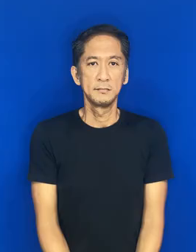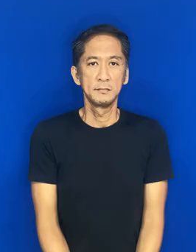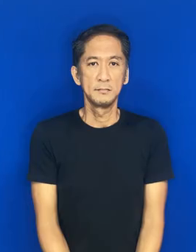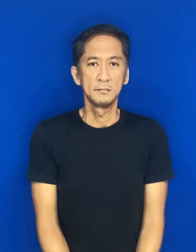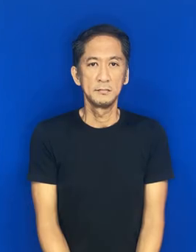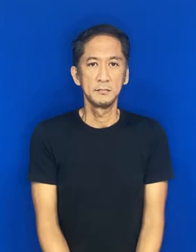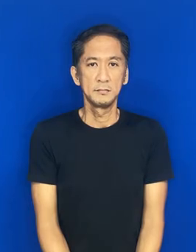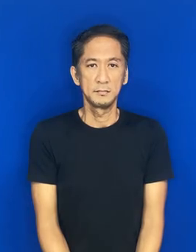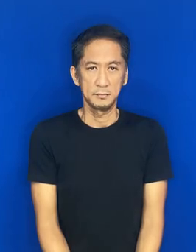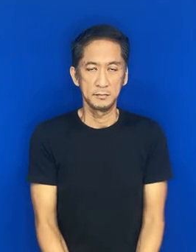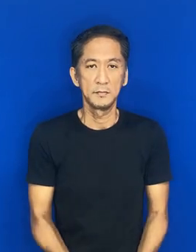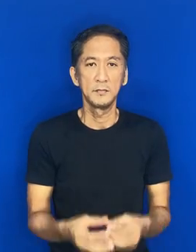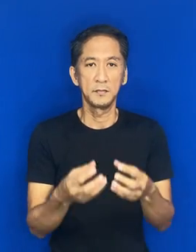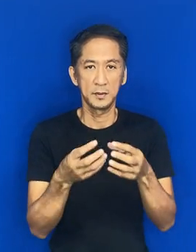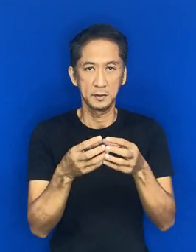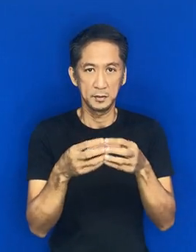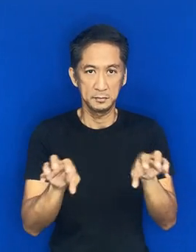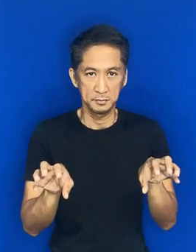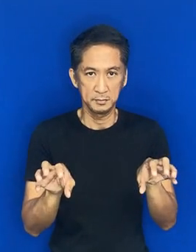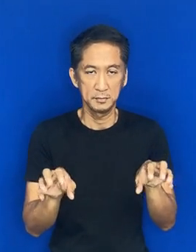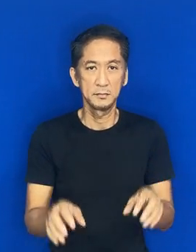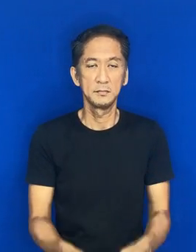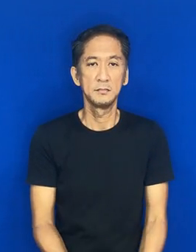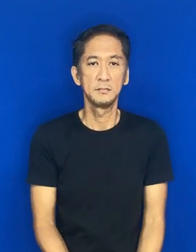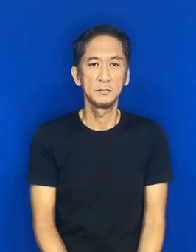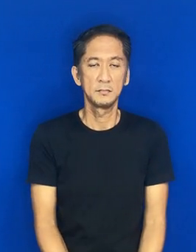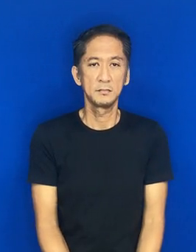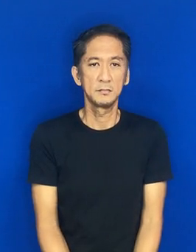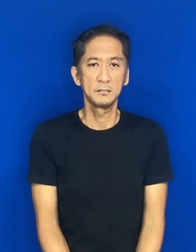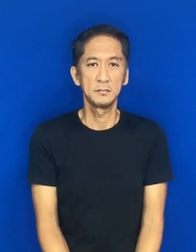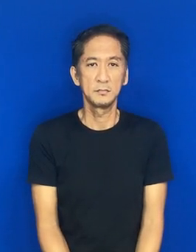egg